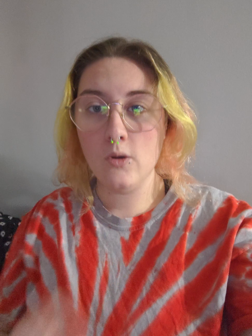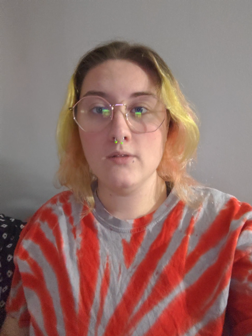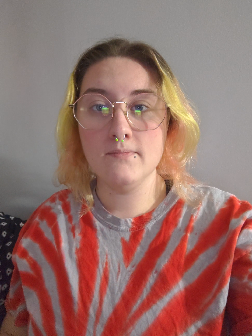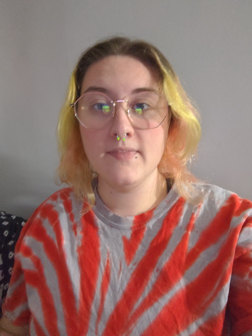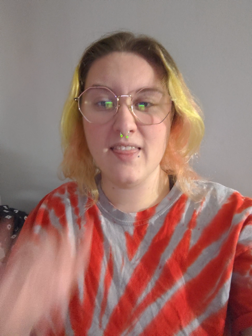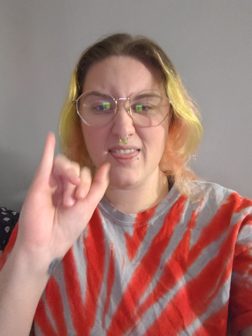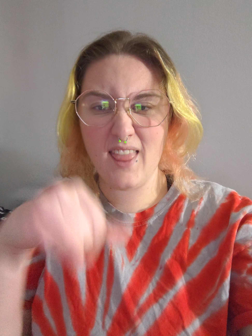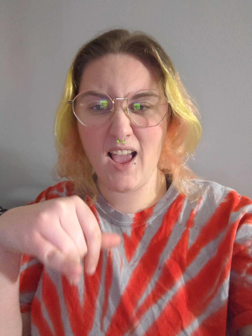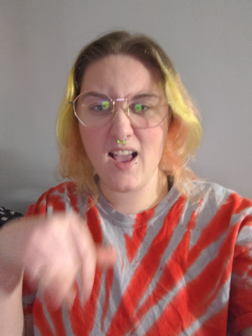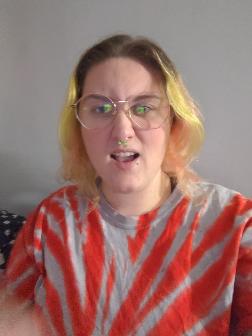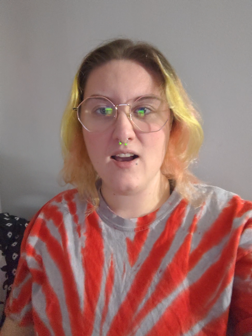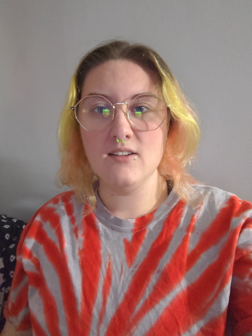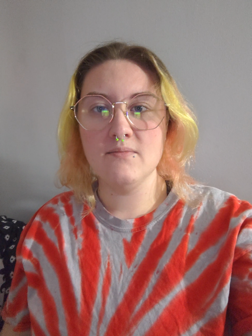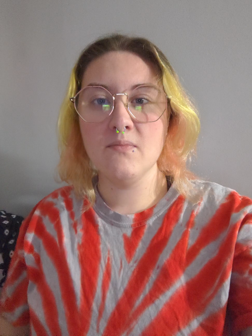that